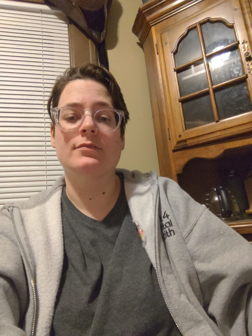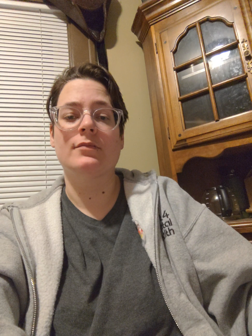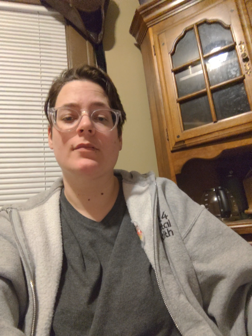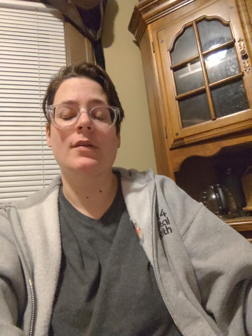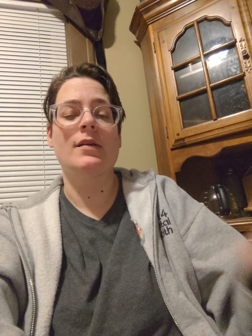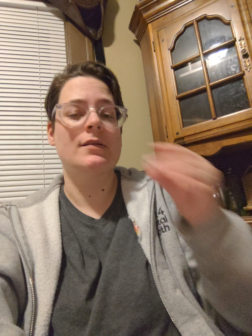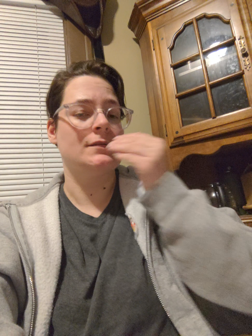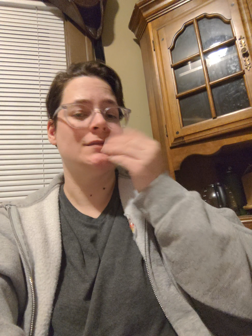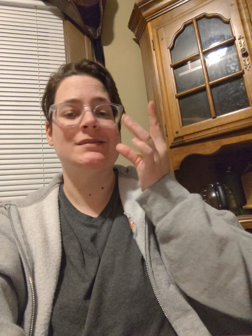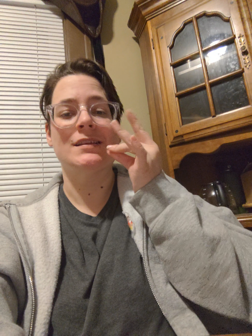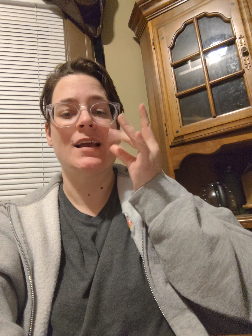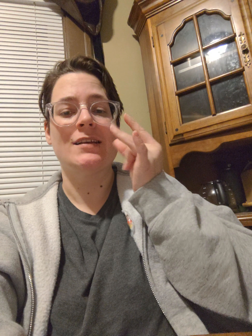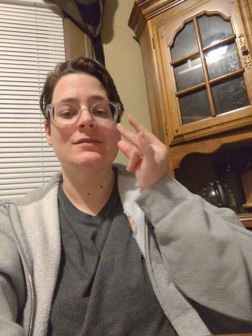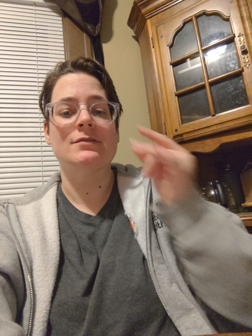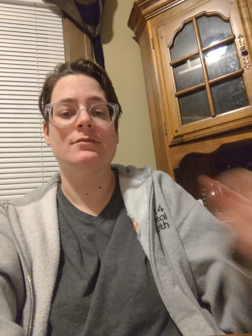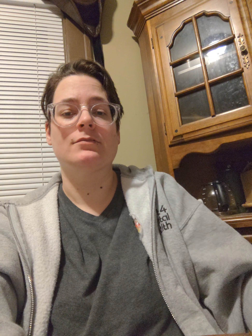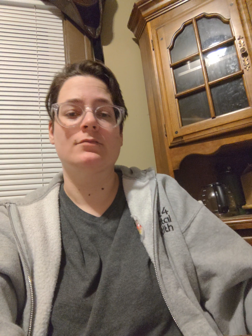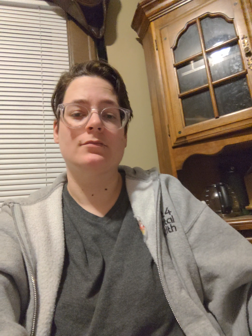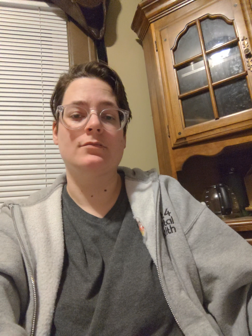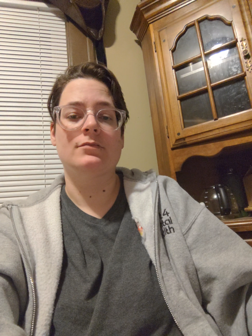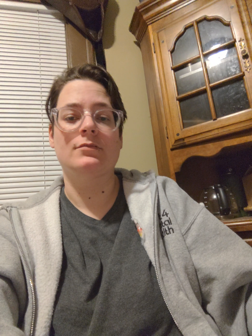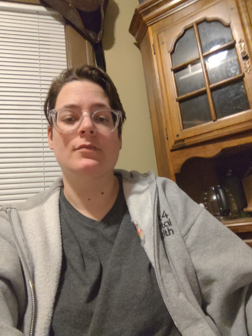snack